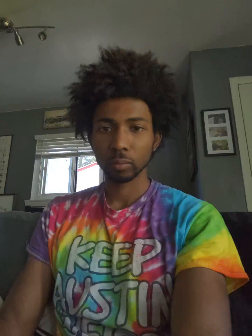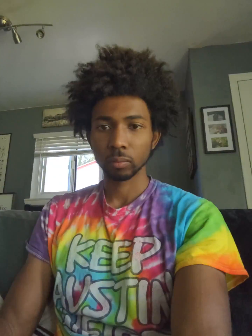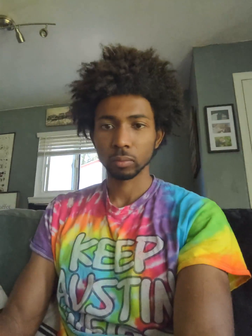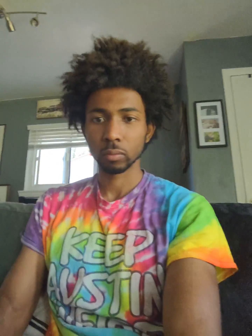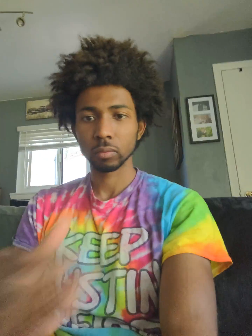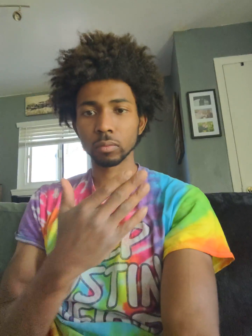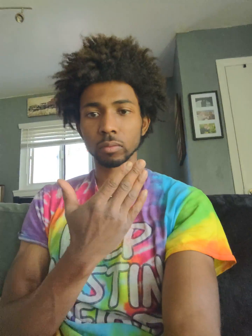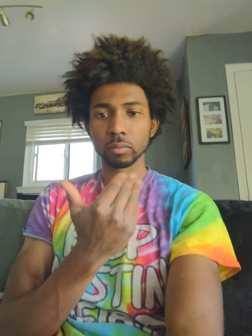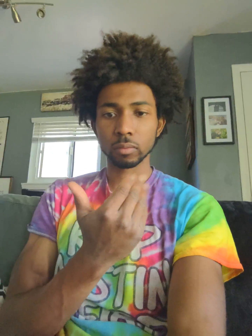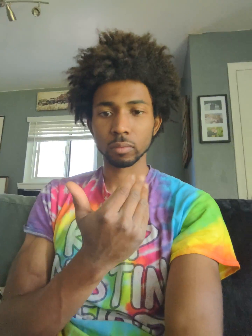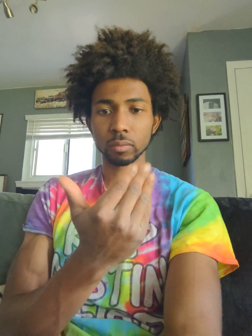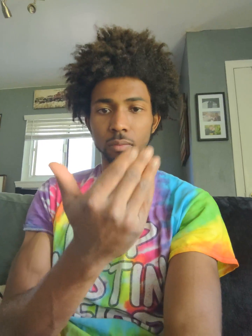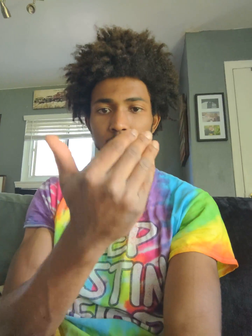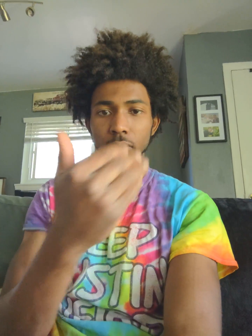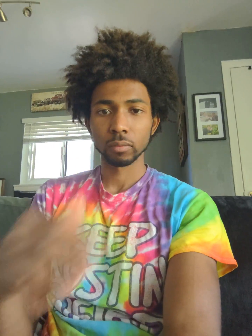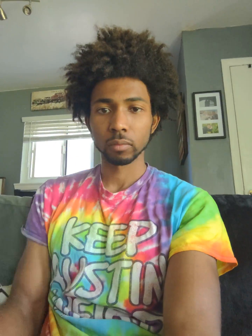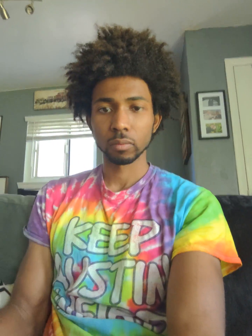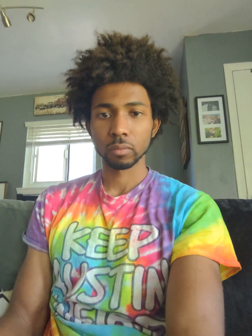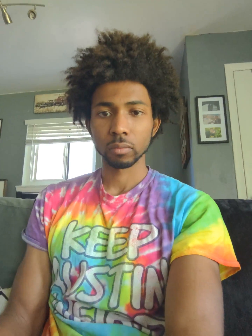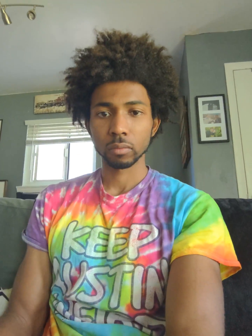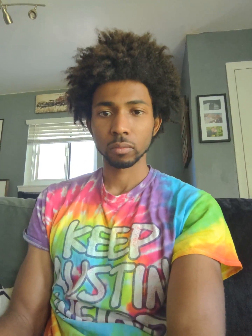butterfly